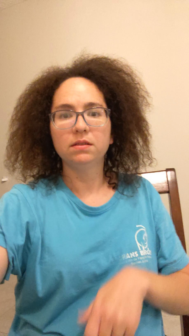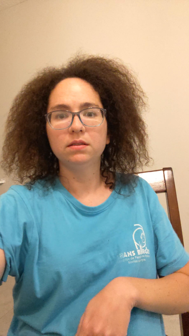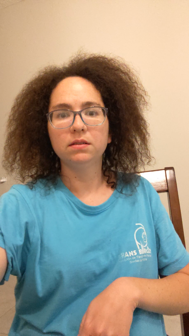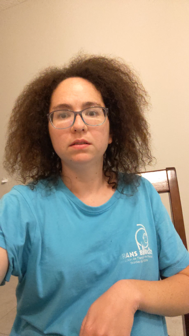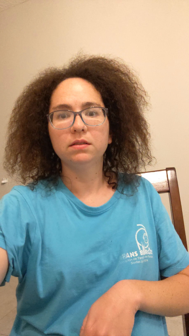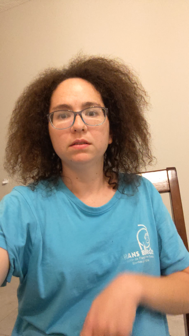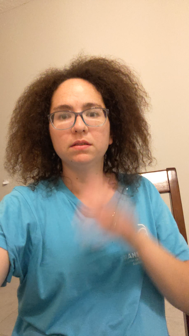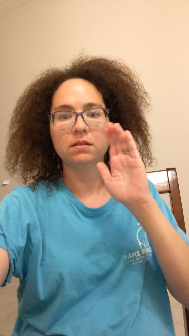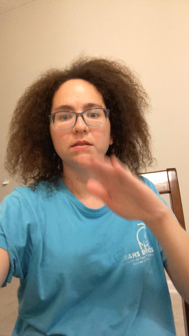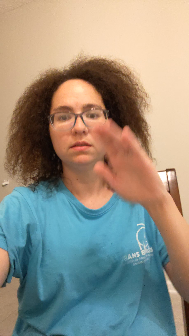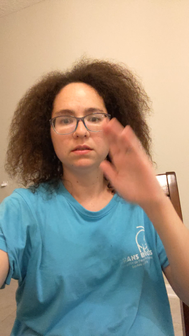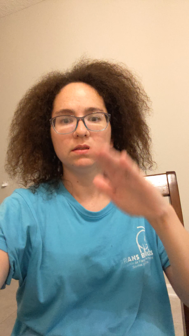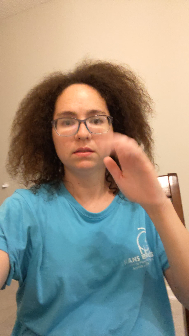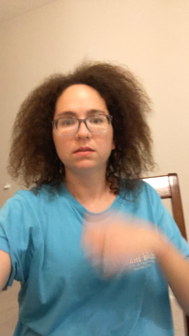clap